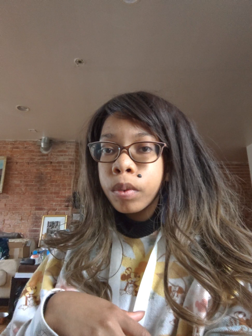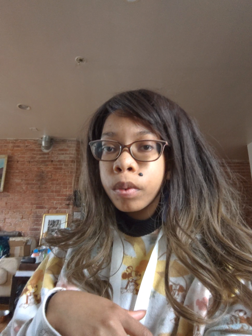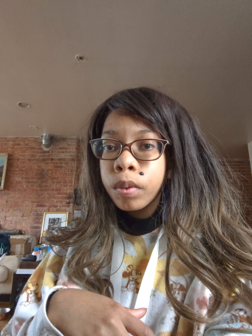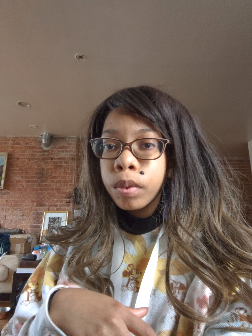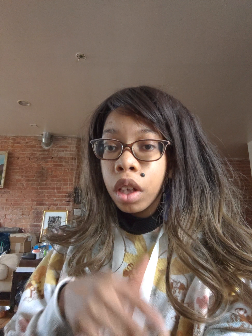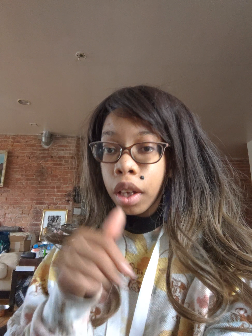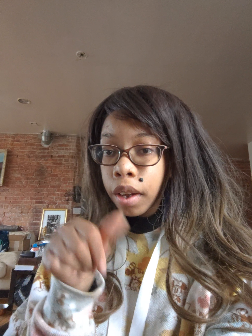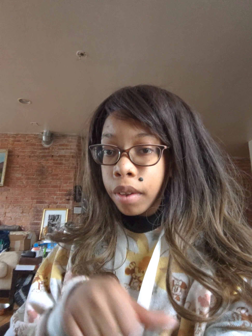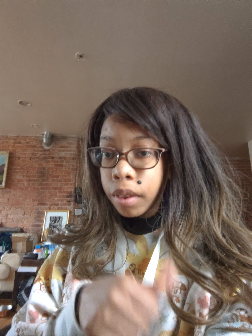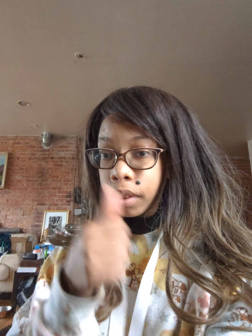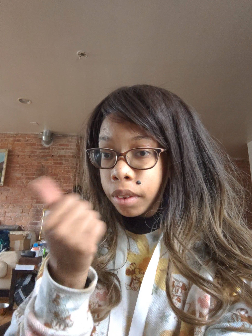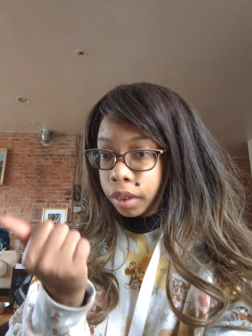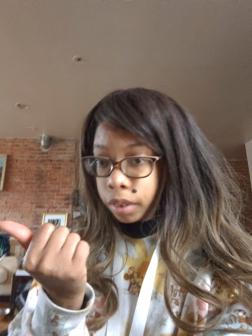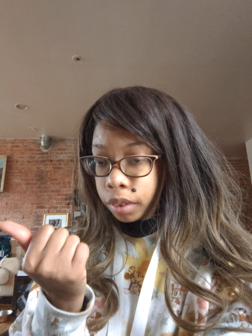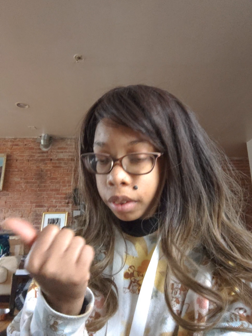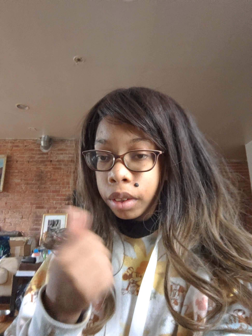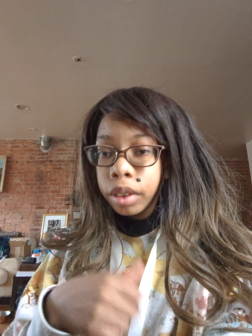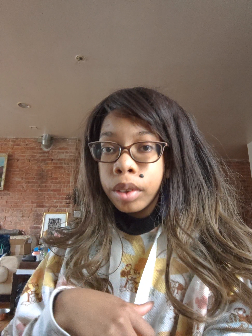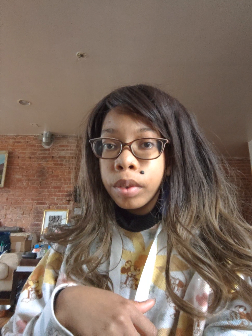another